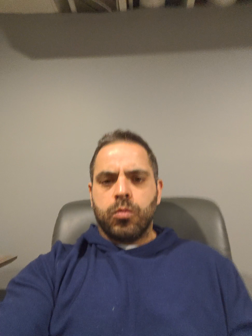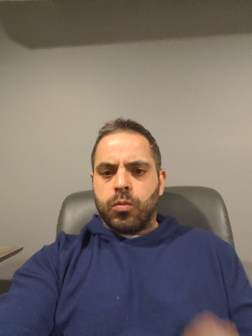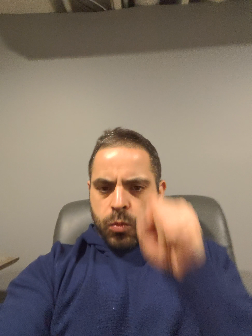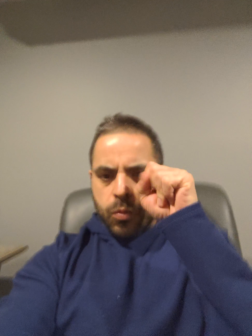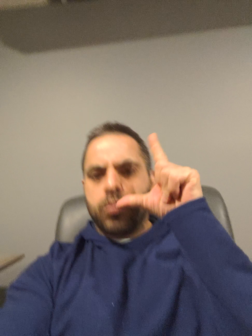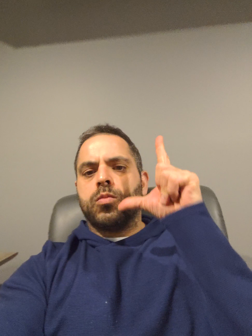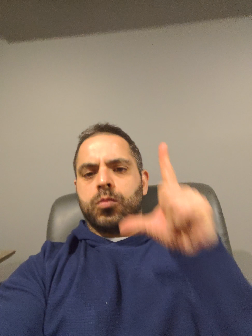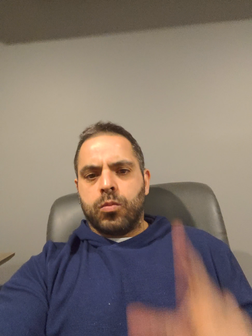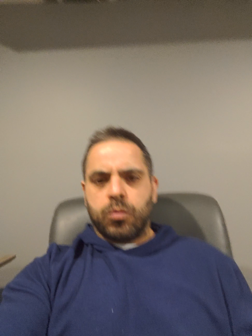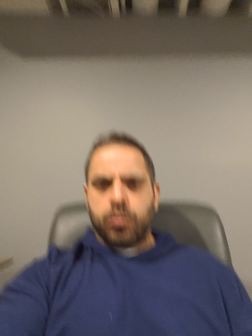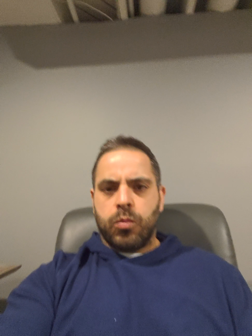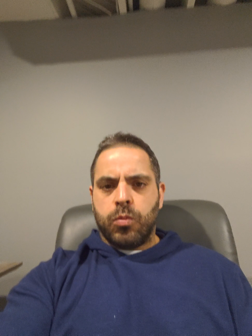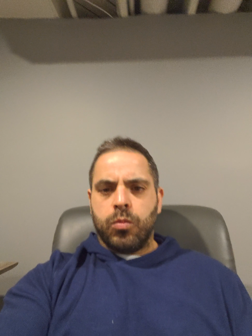awake